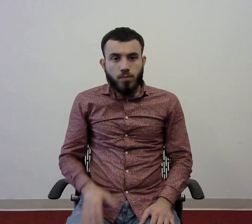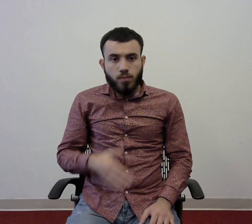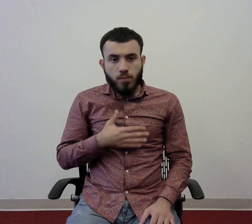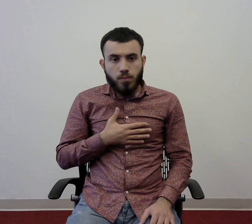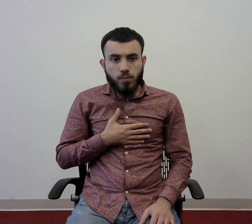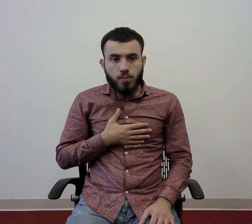mən